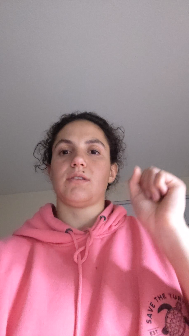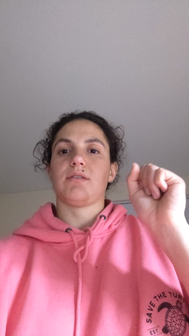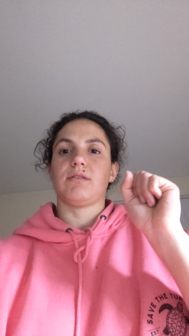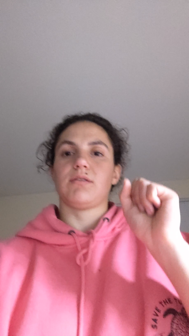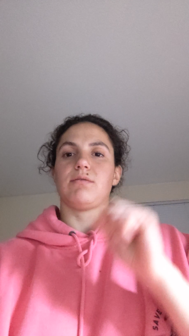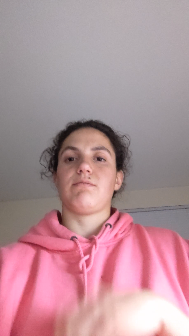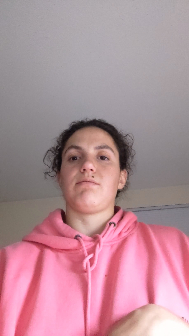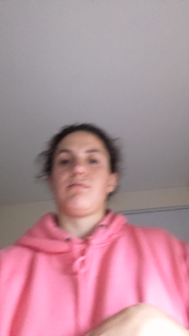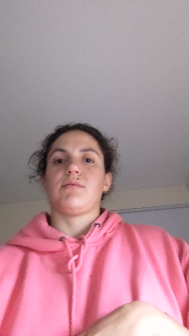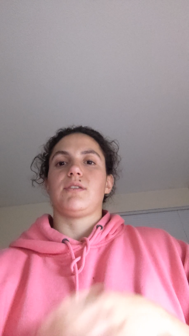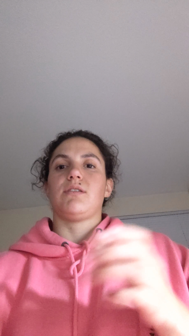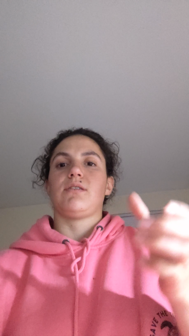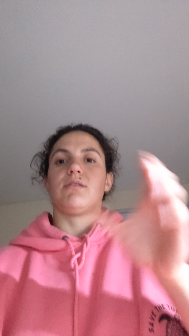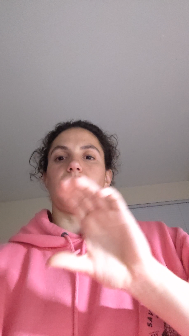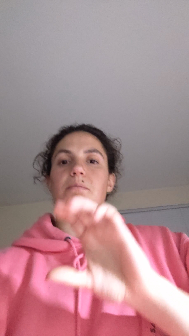dump